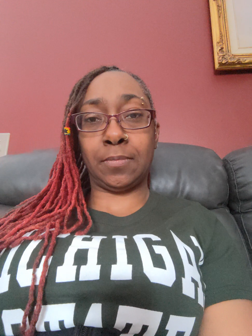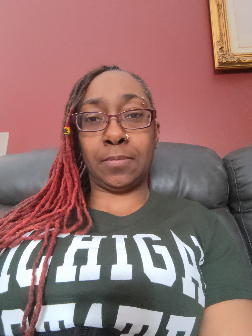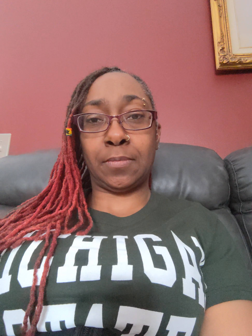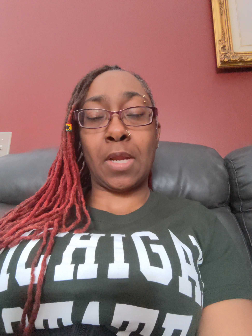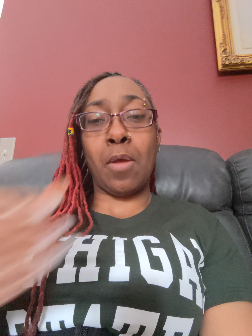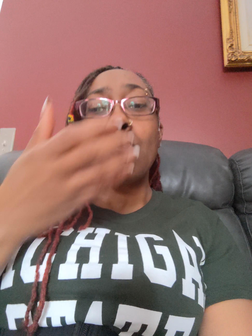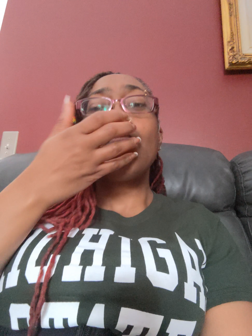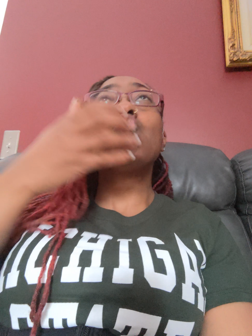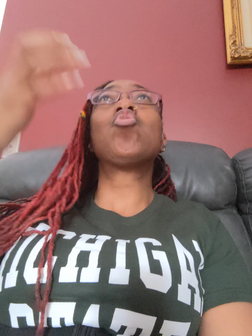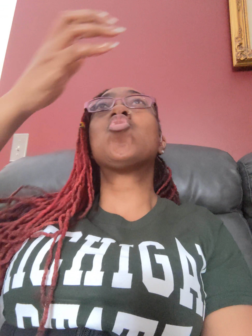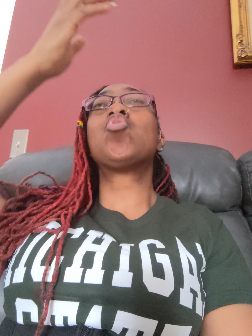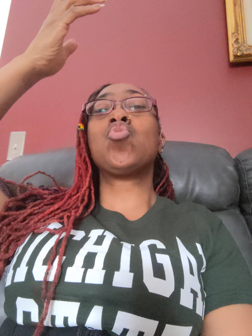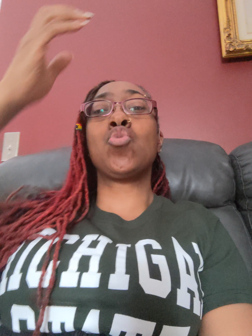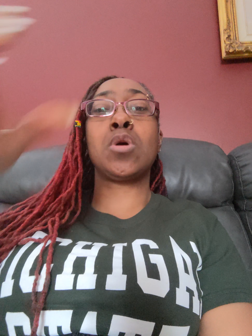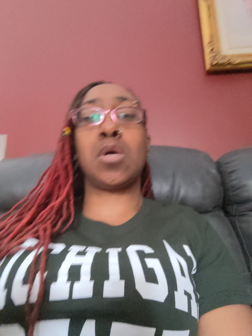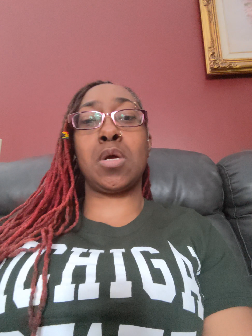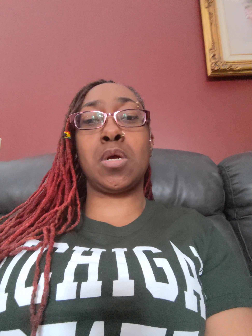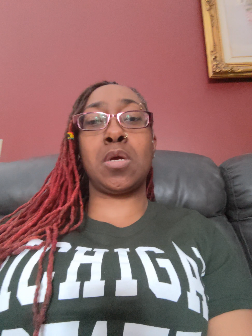balloon